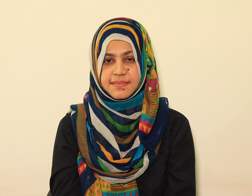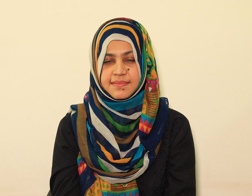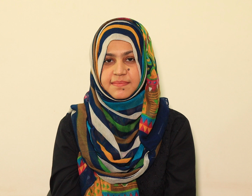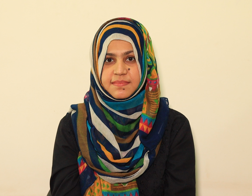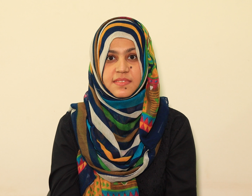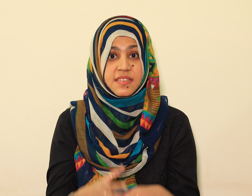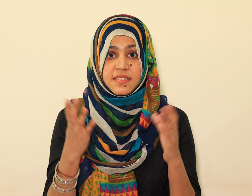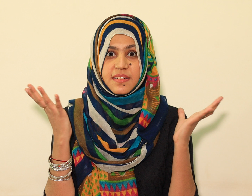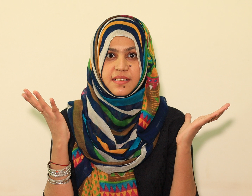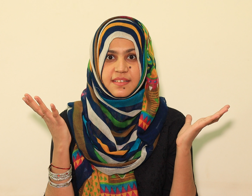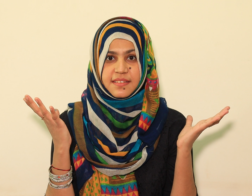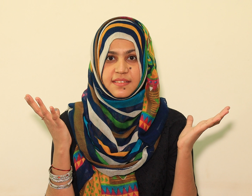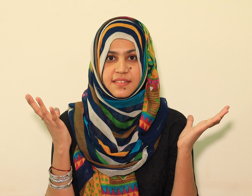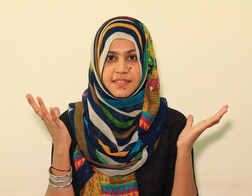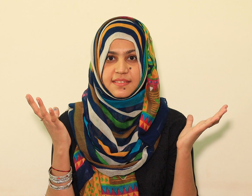surprise